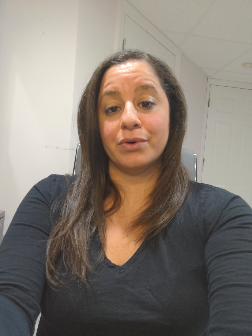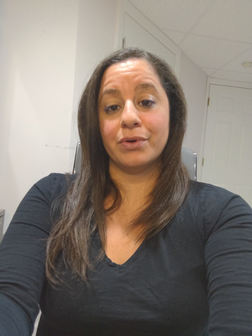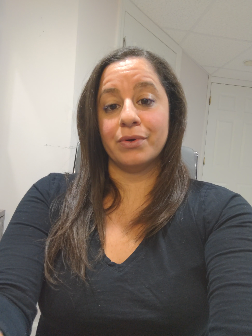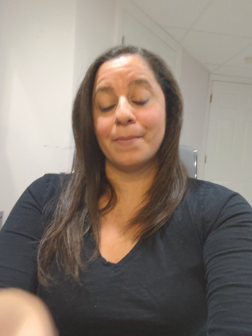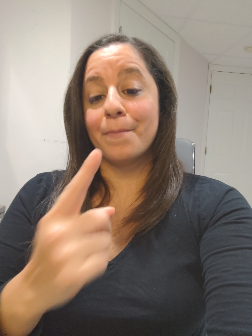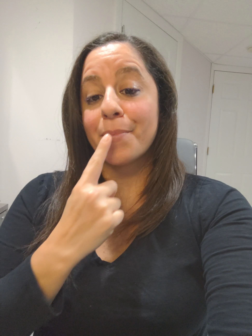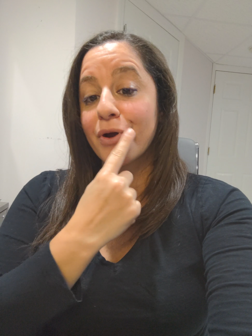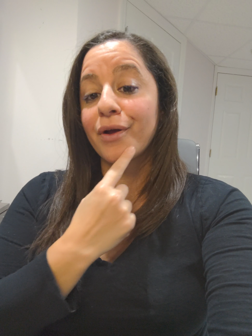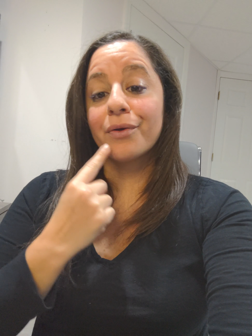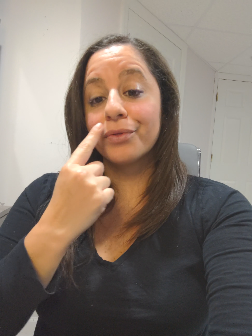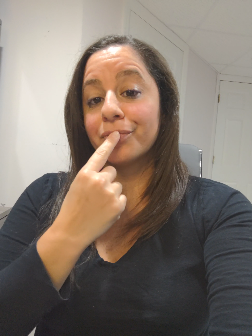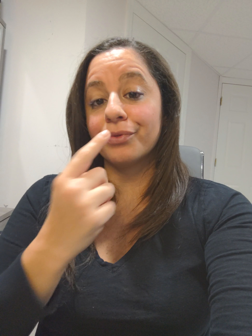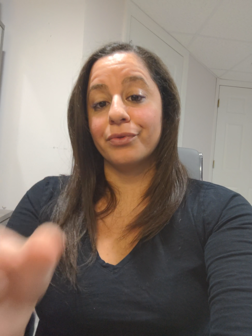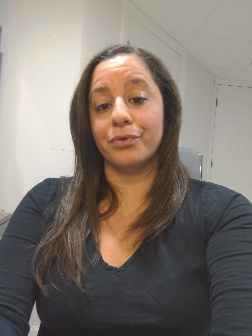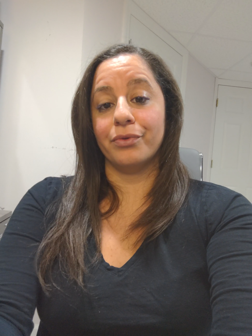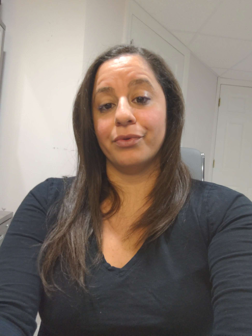mouth